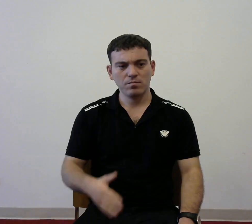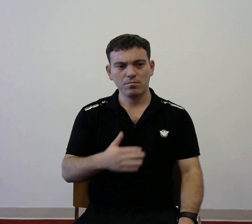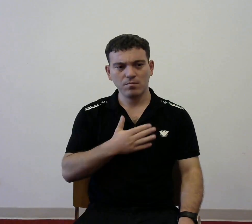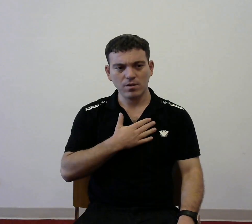mən